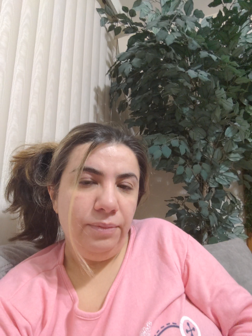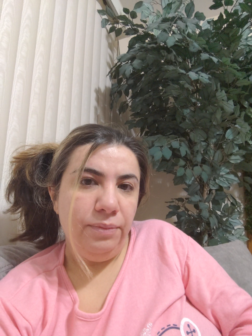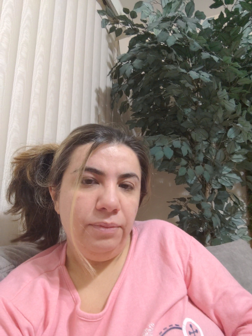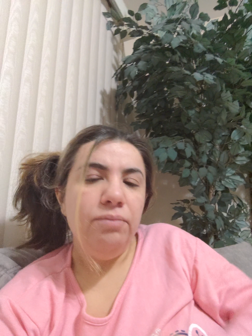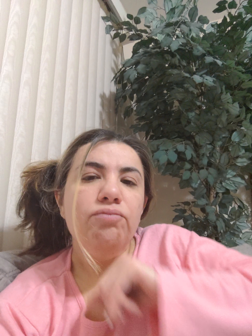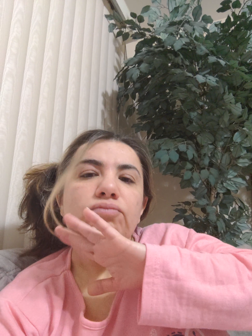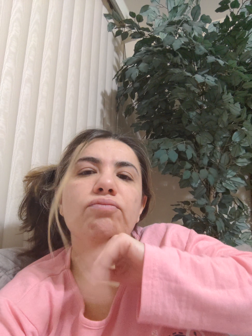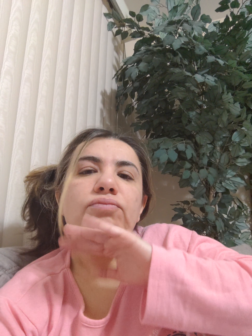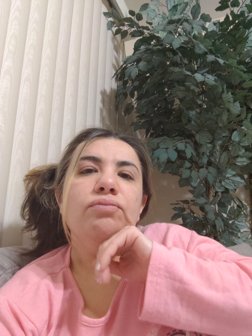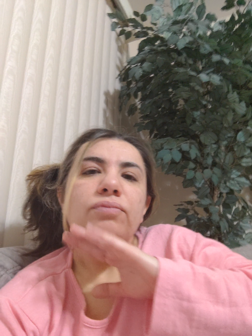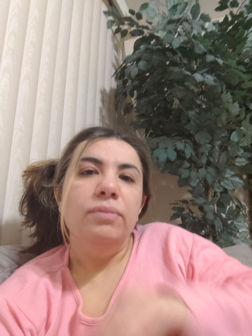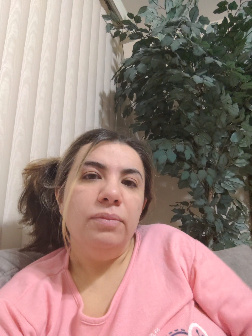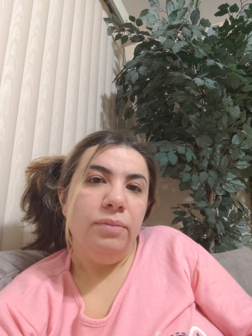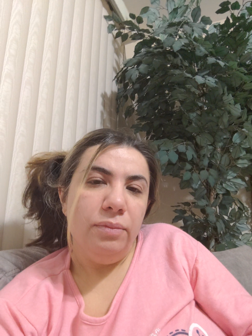pig